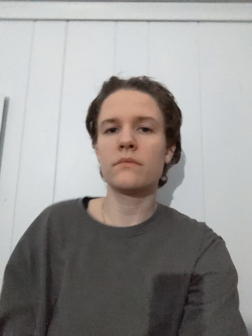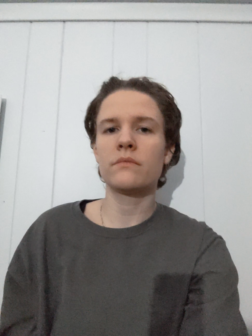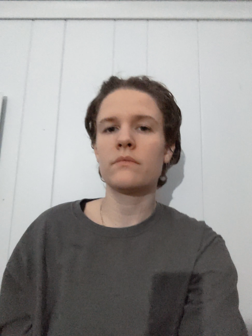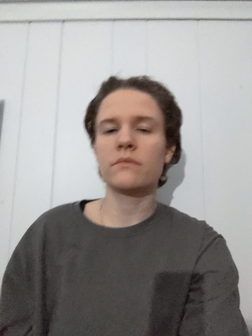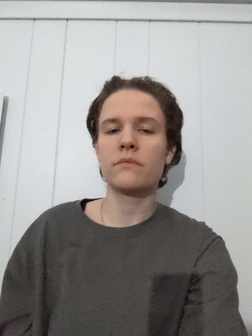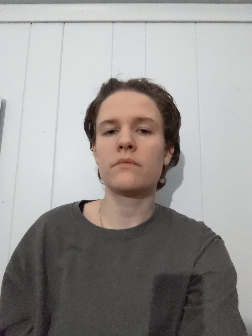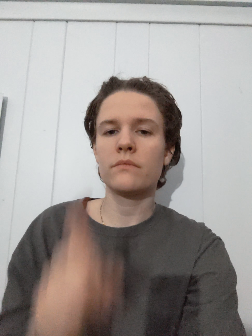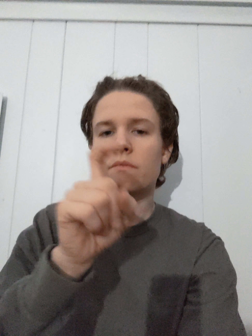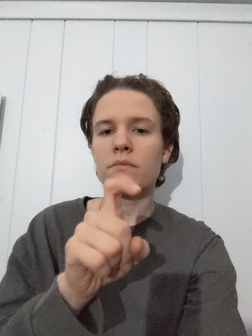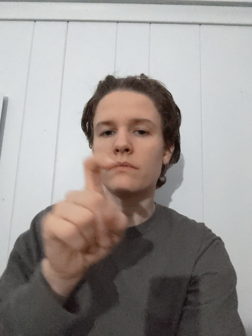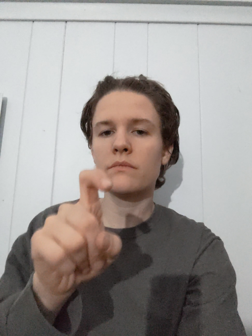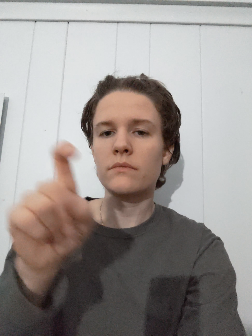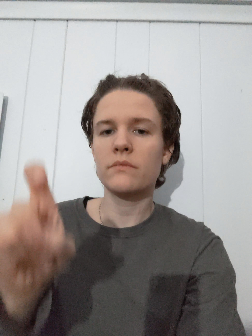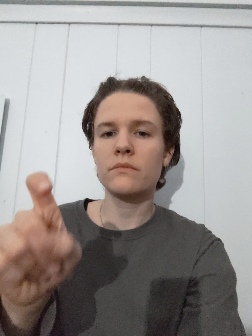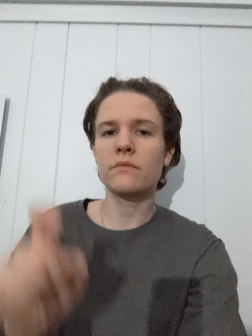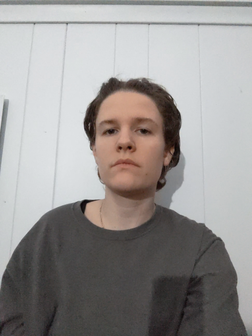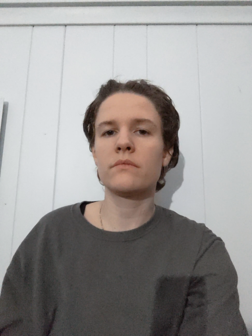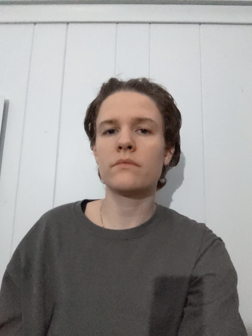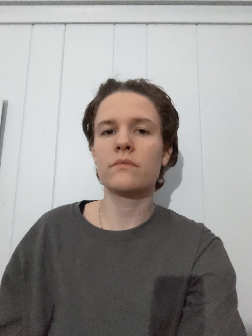closet